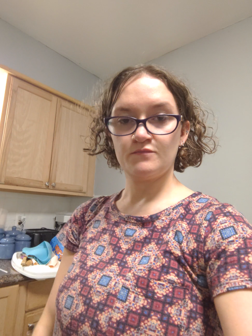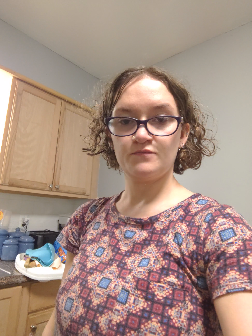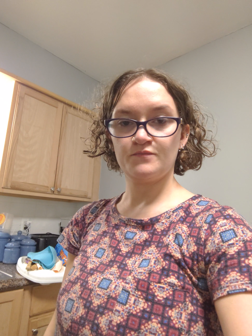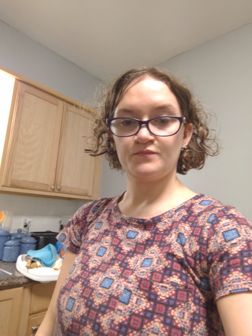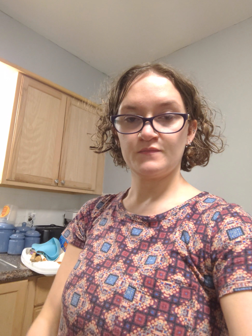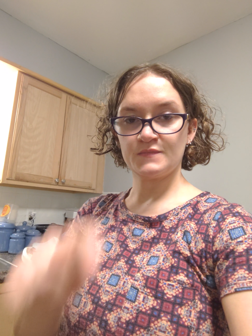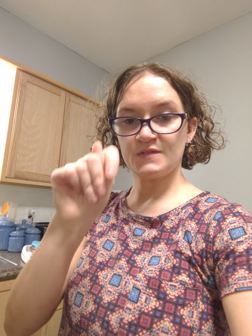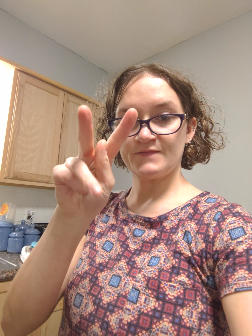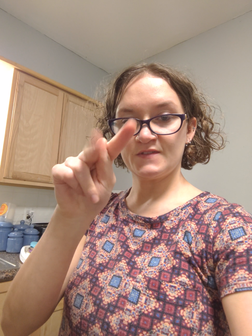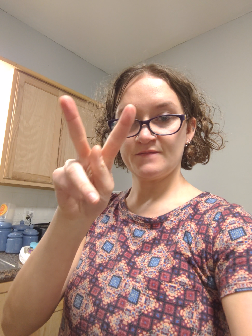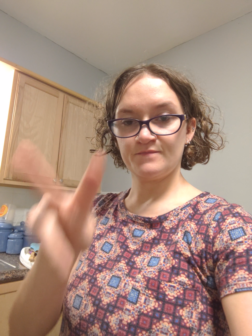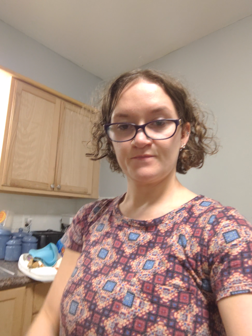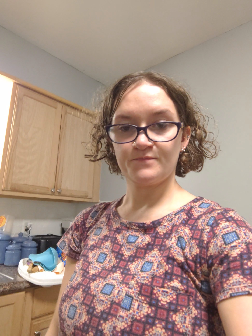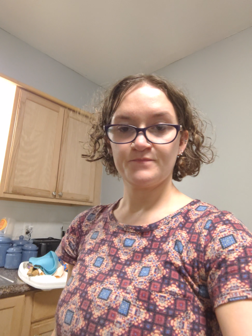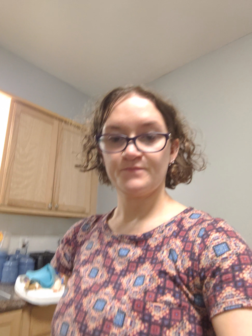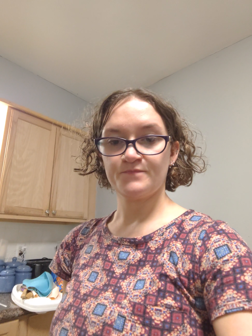TV